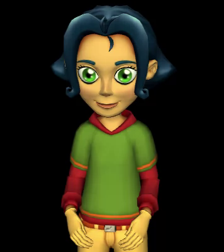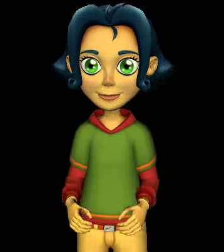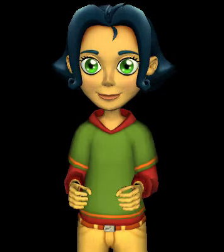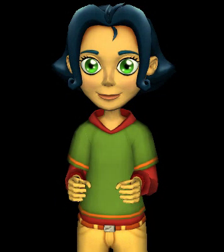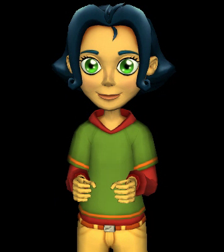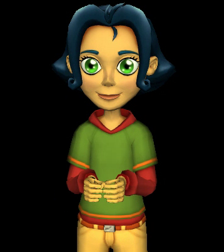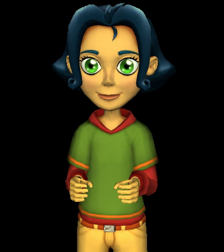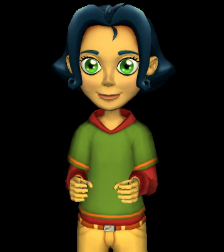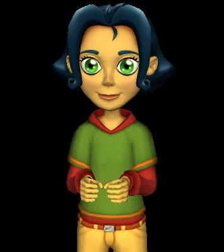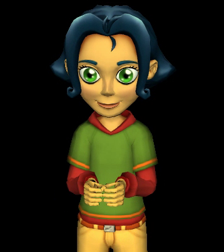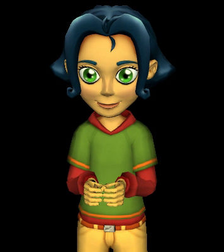مجموعة